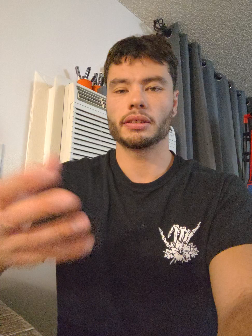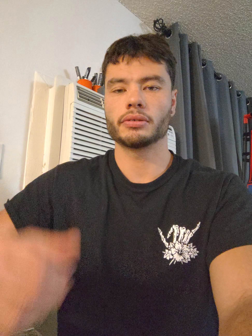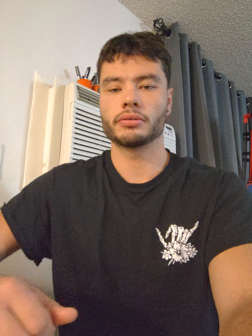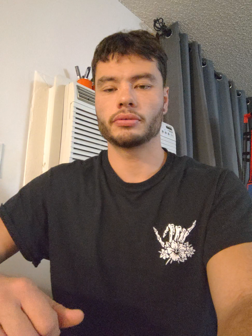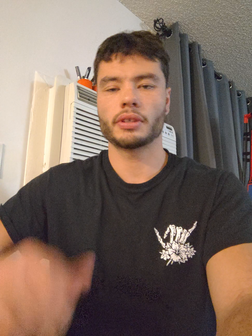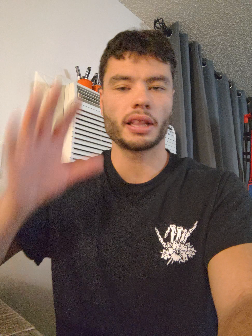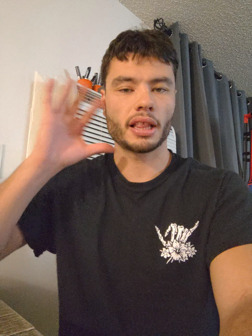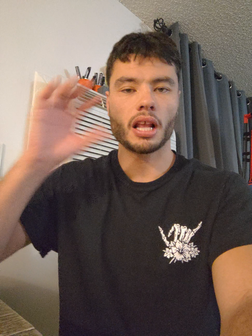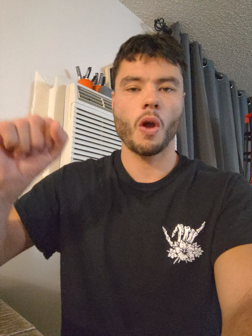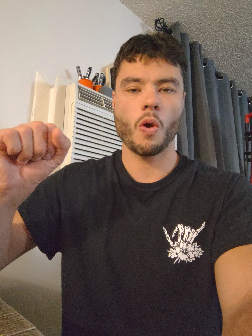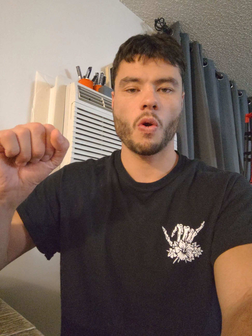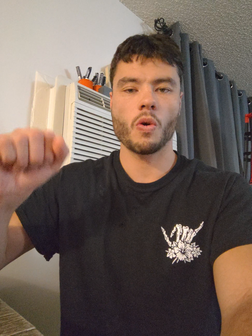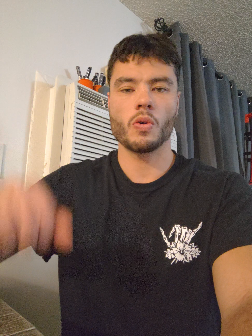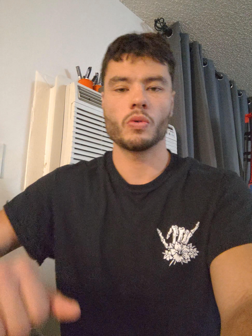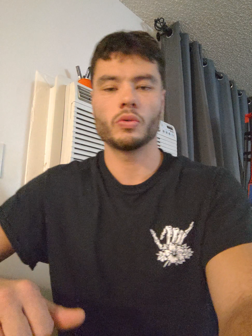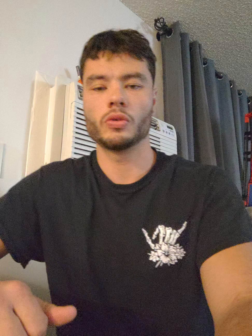loud